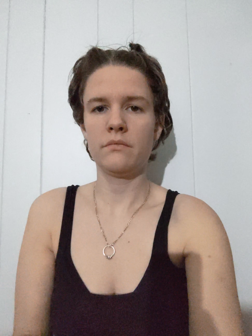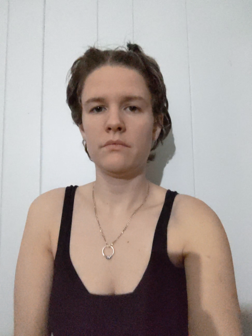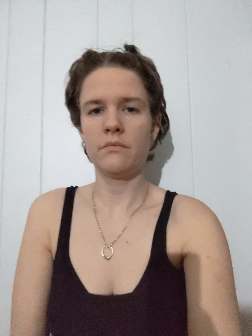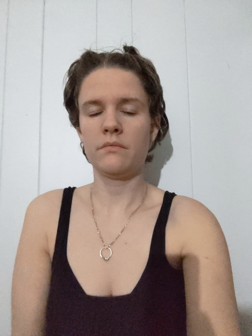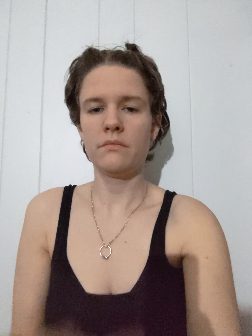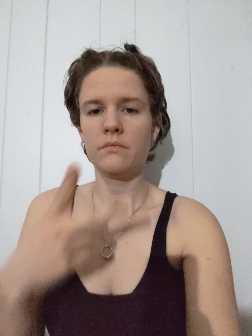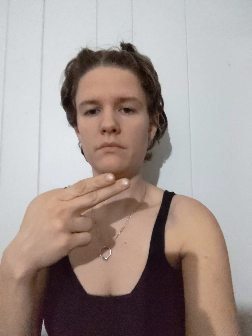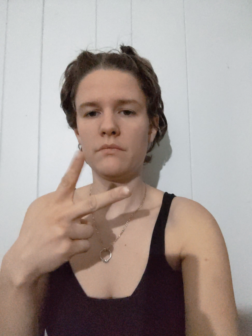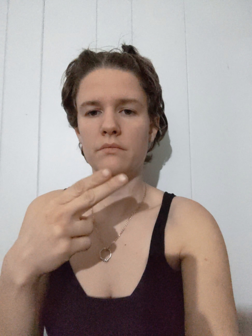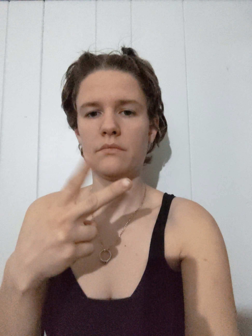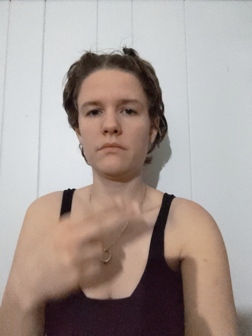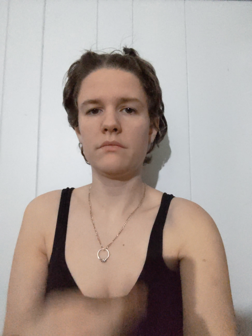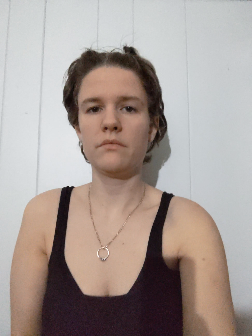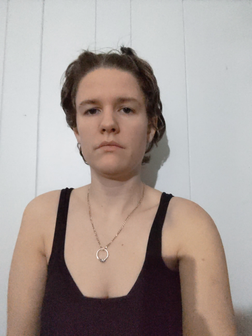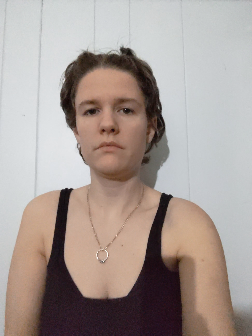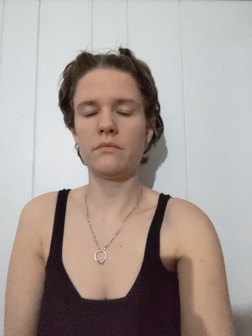scissors